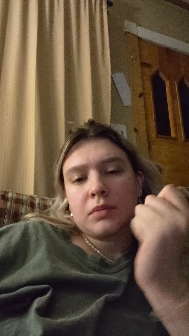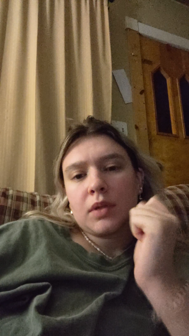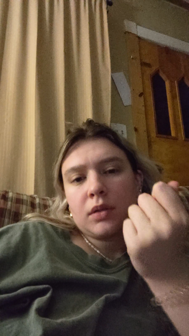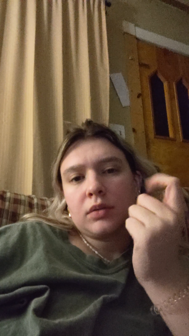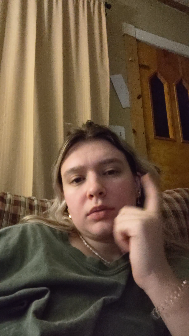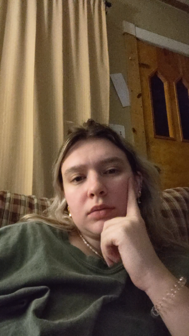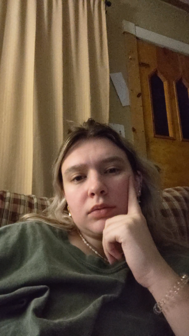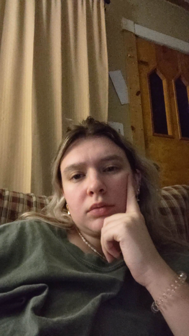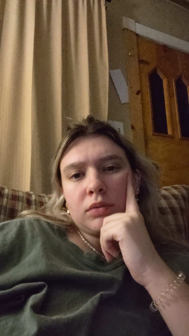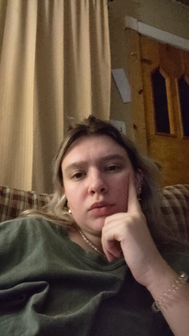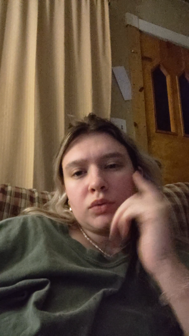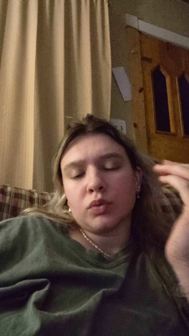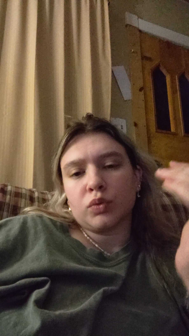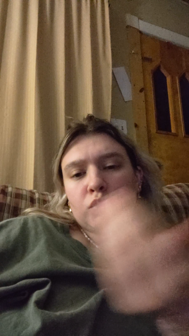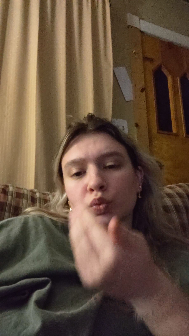new